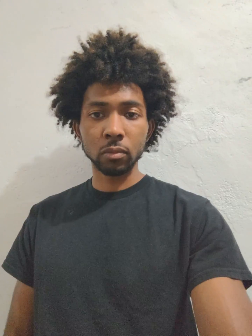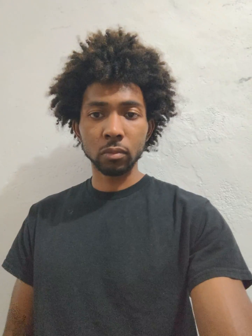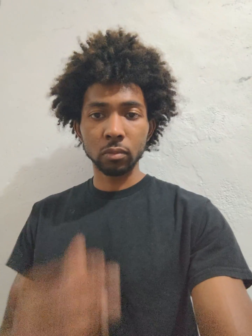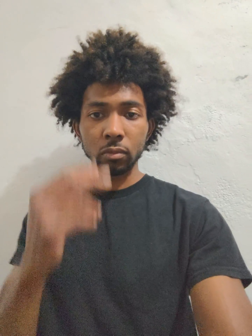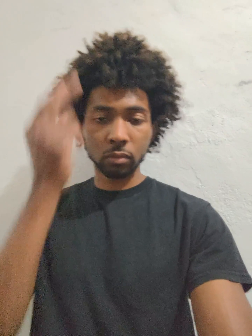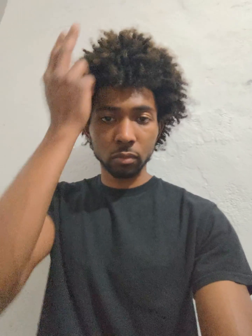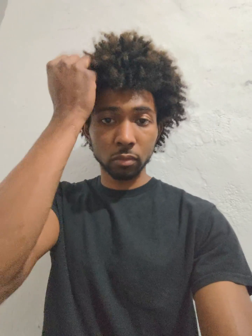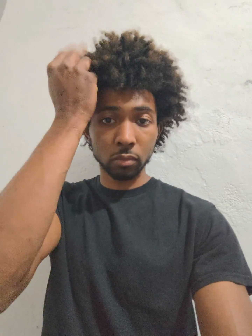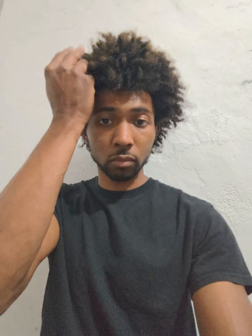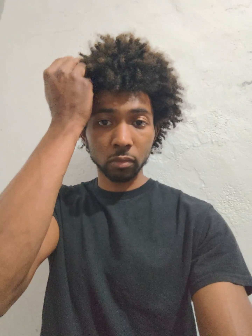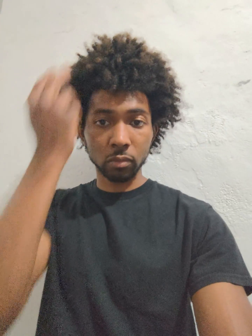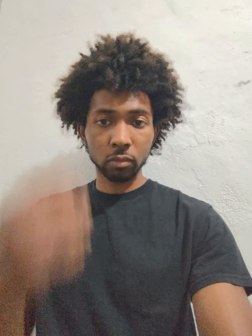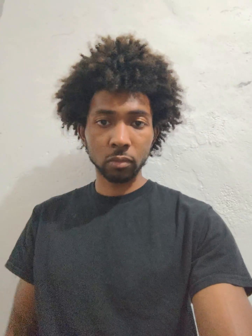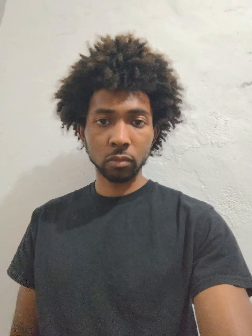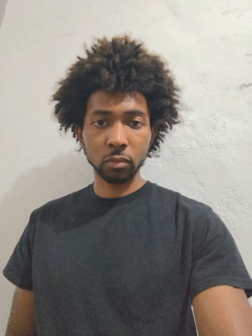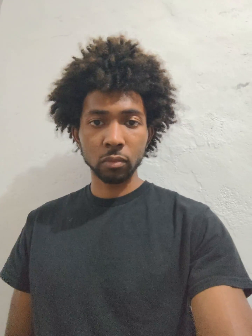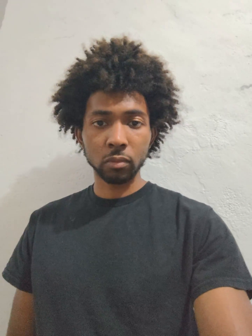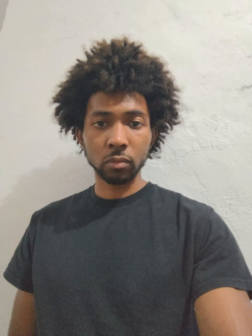rabbit